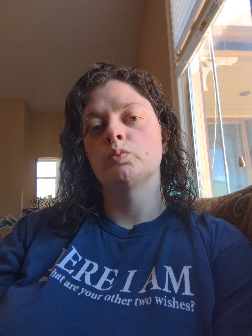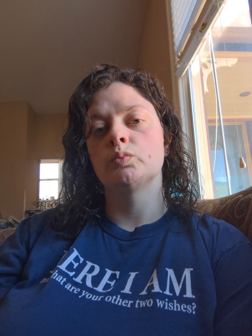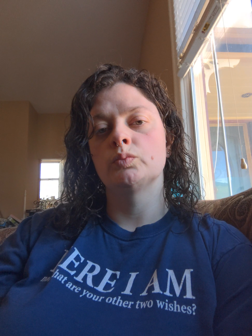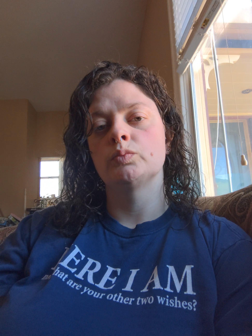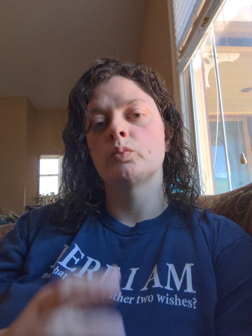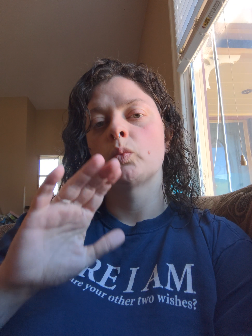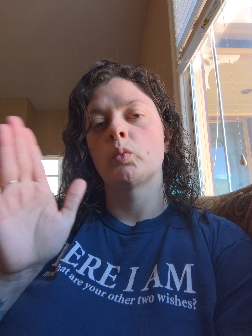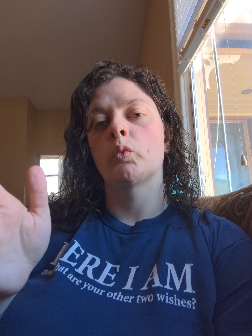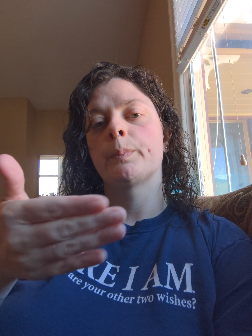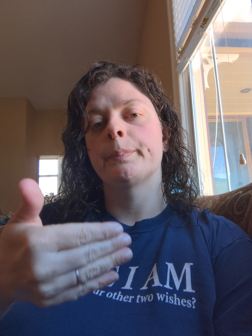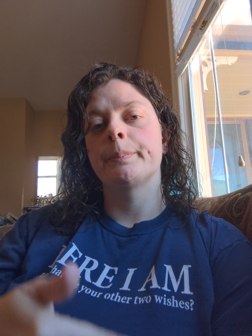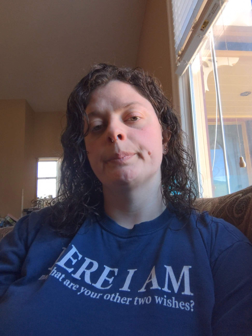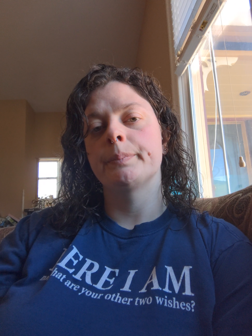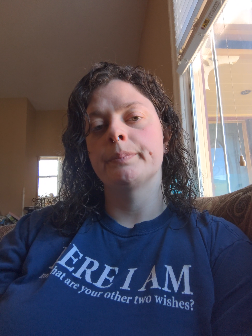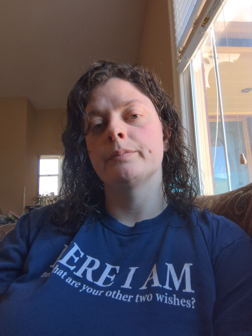room